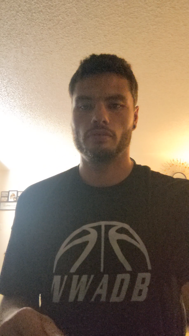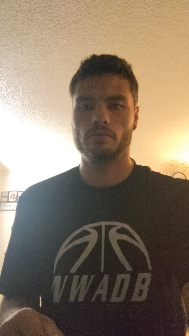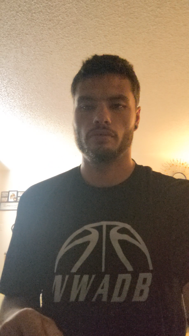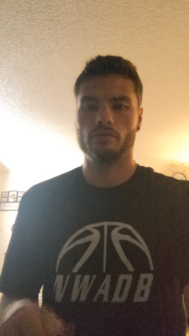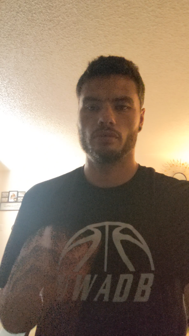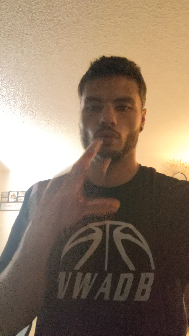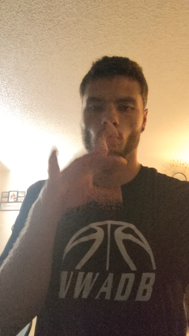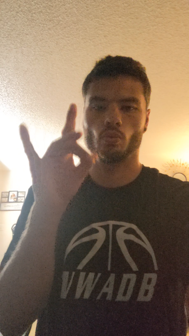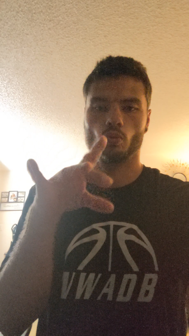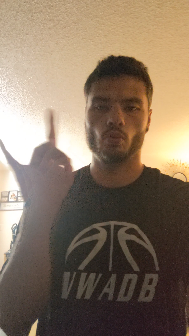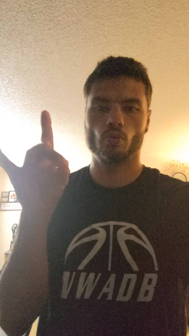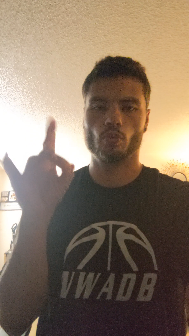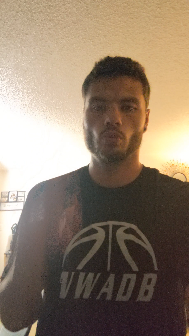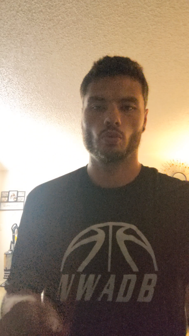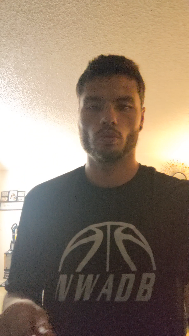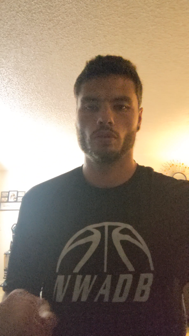choose